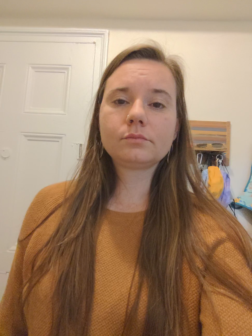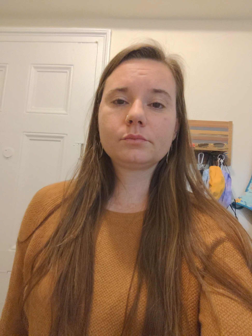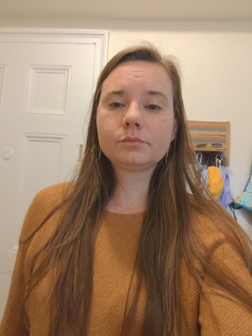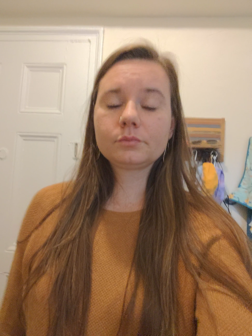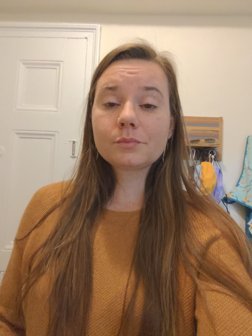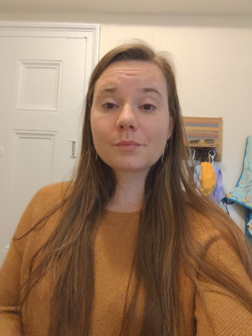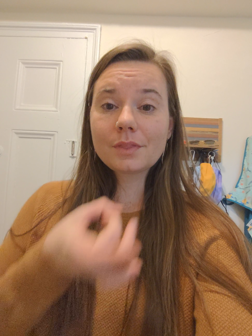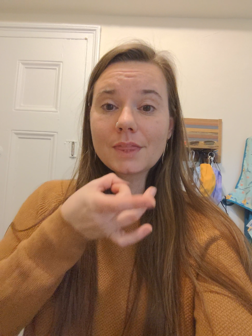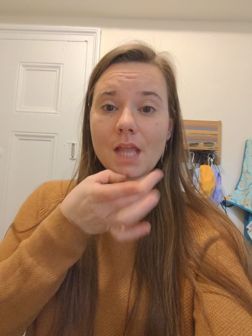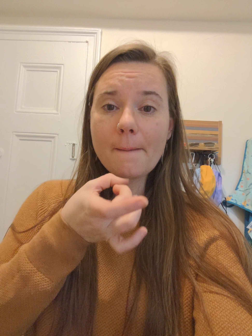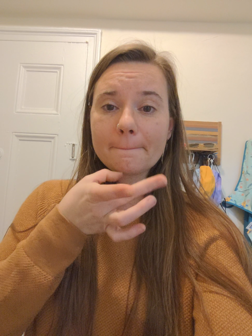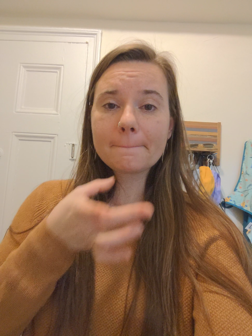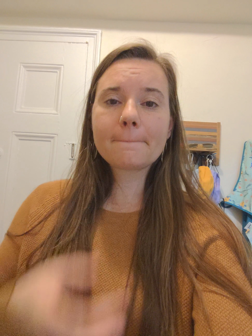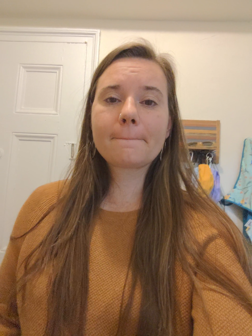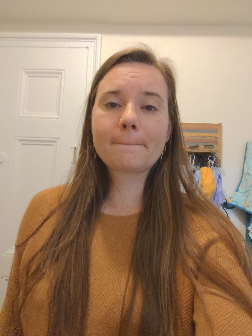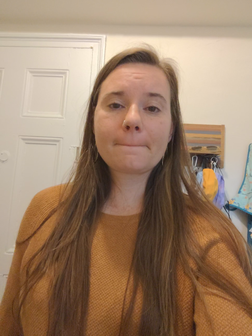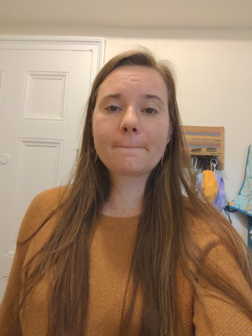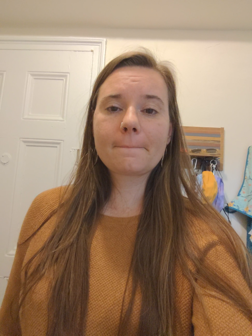lamp